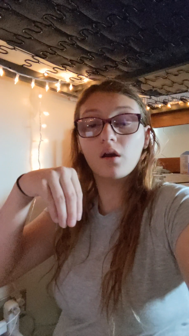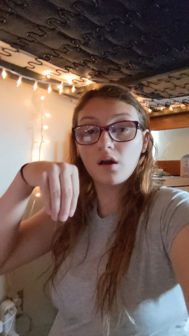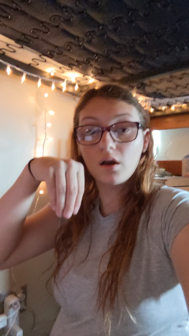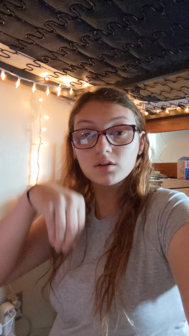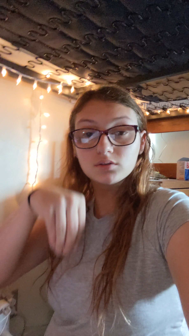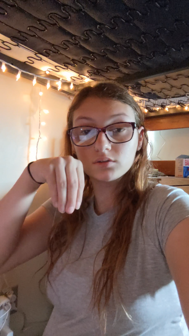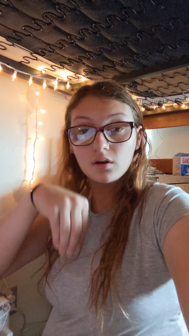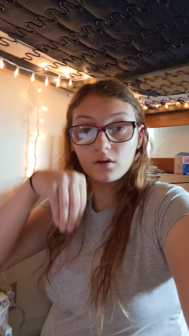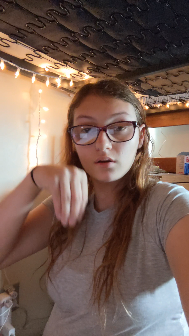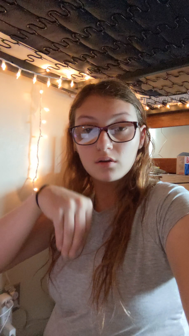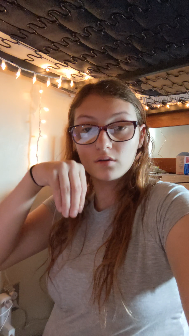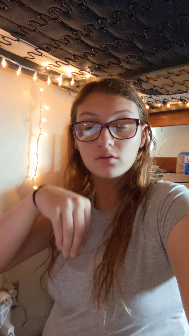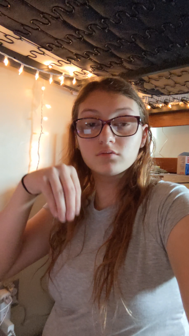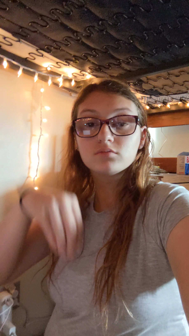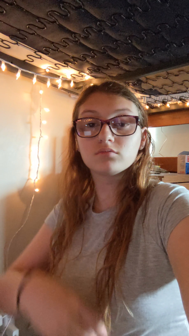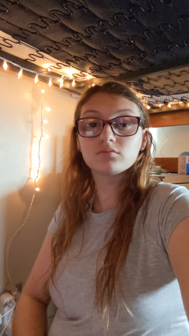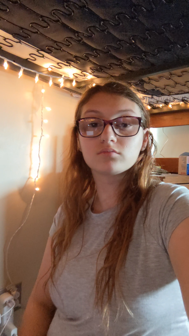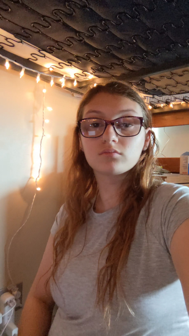inside